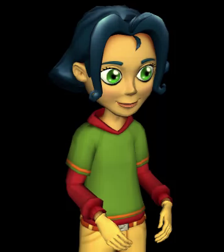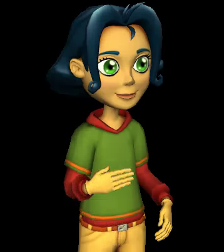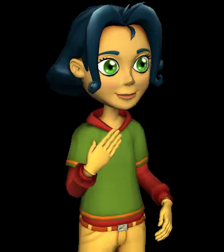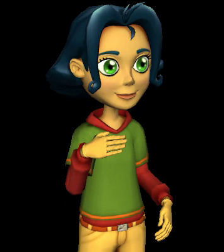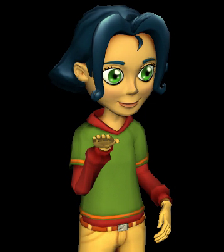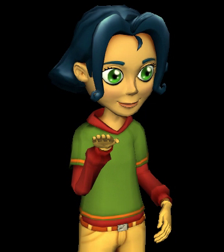آخر